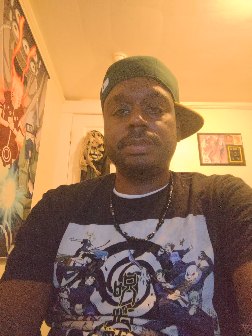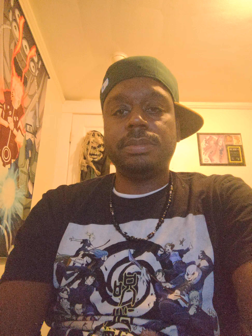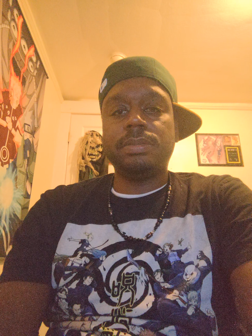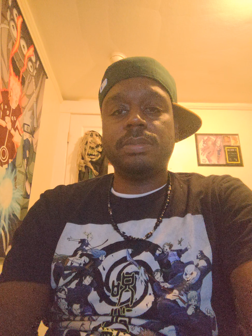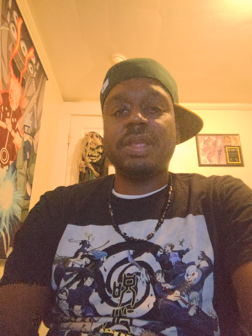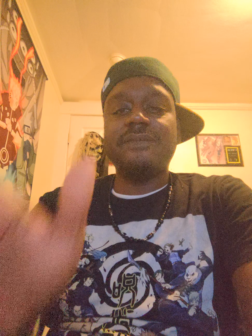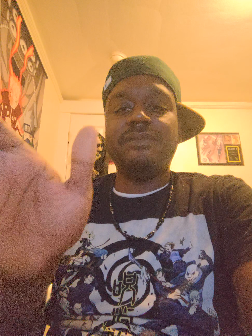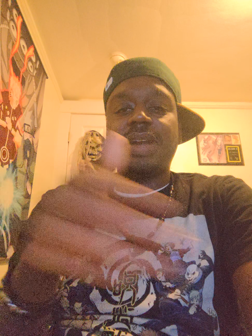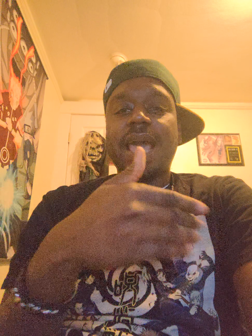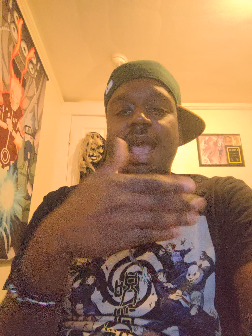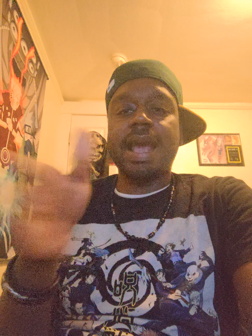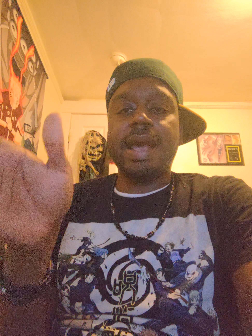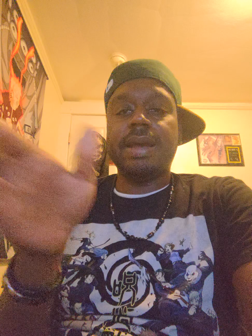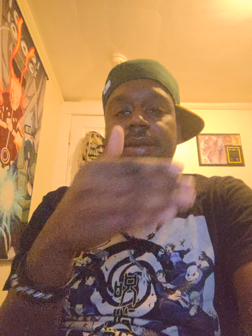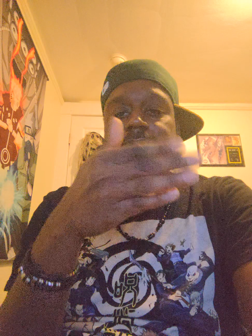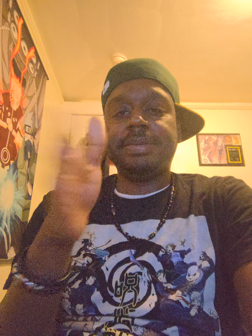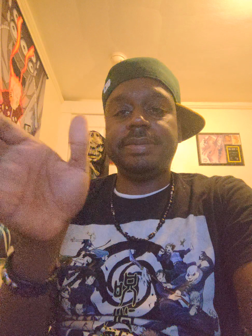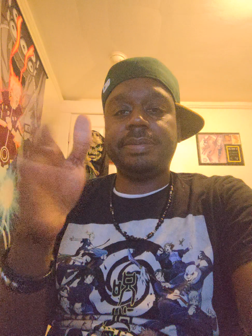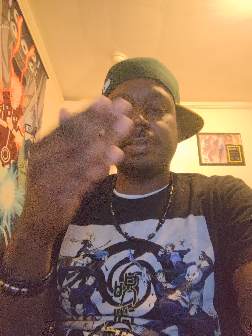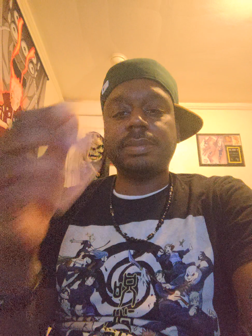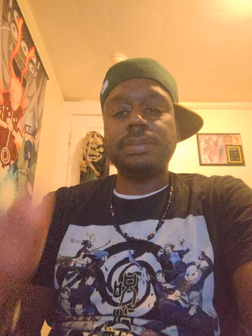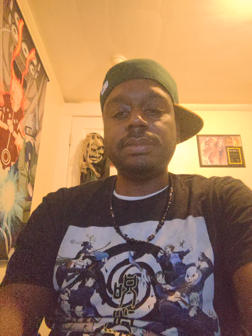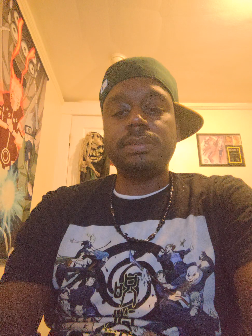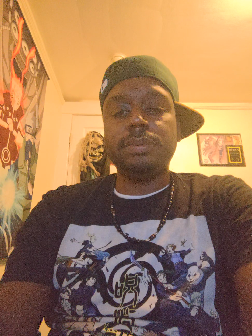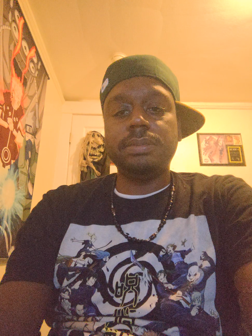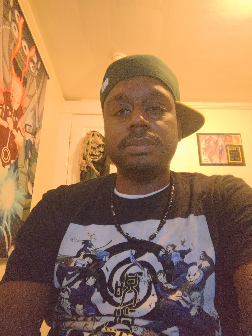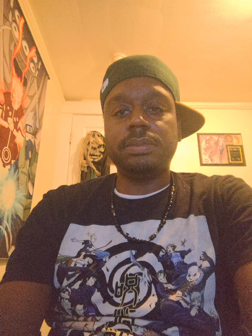flag